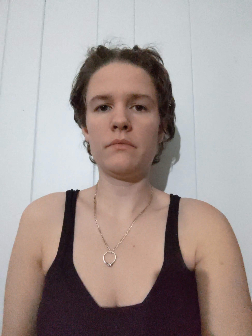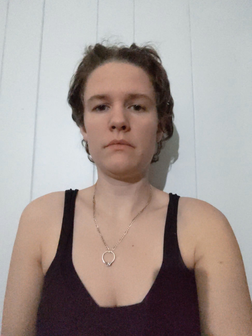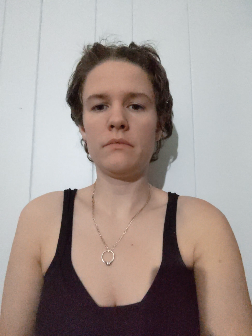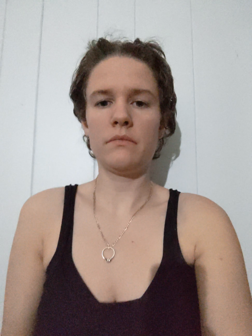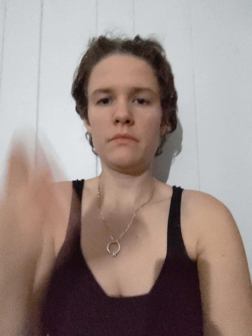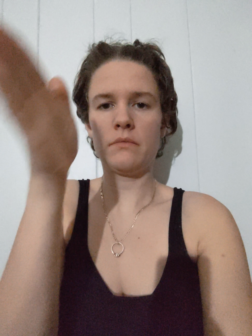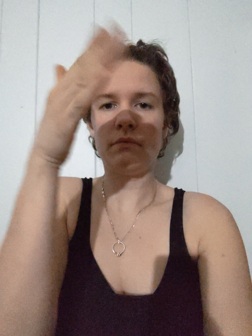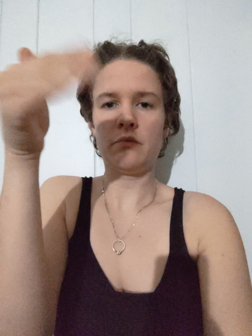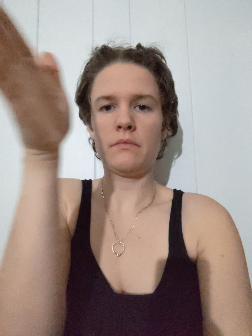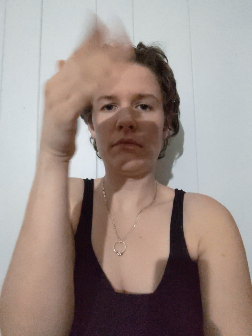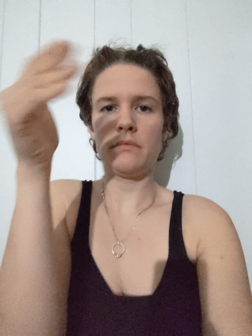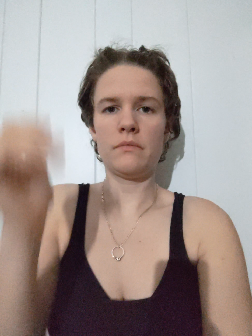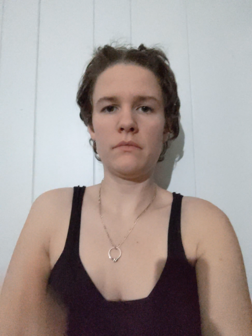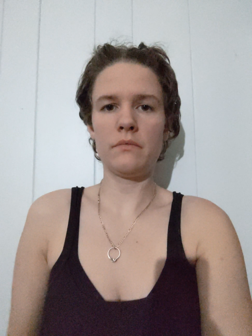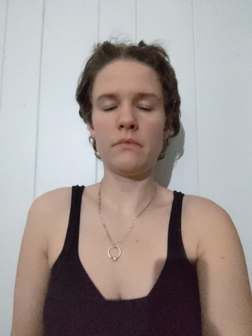flag